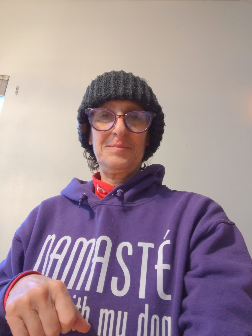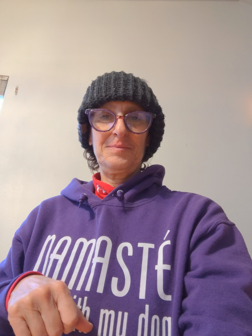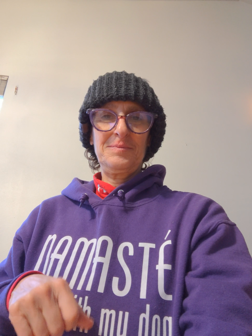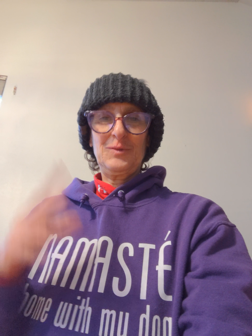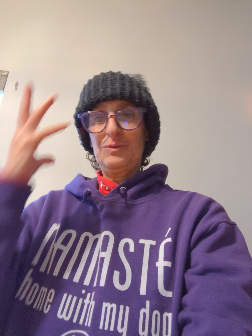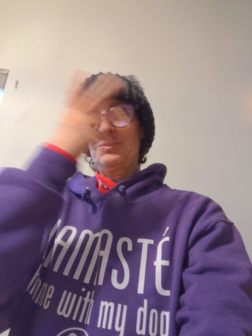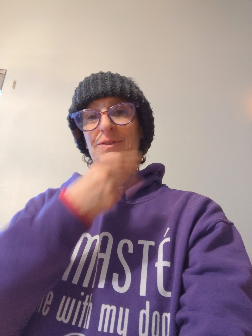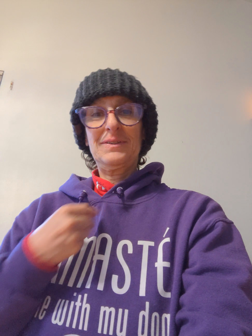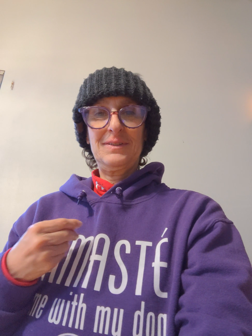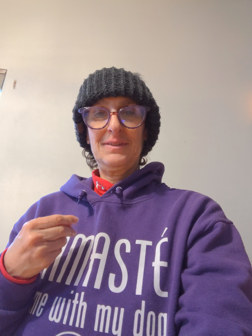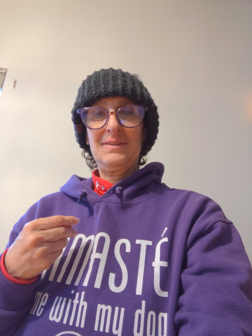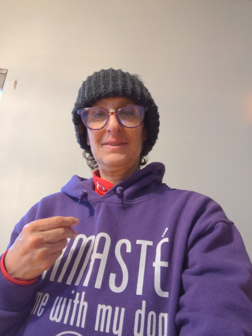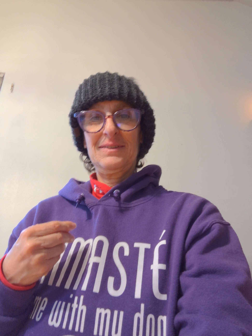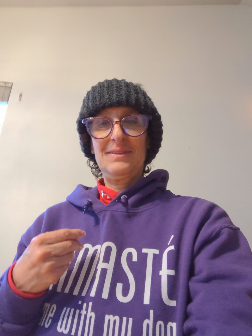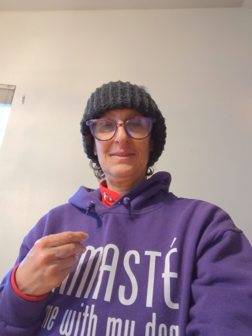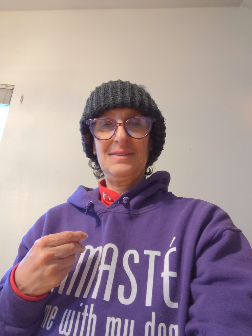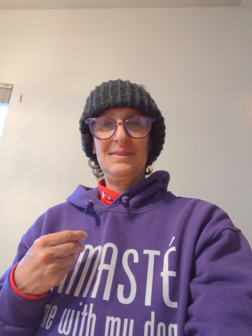pretty